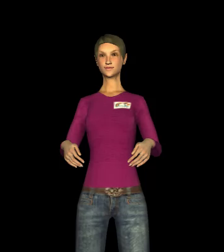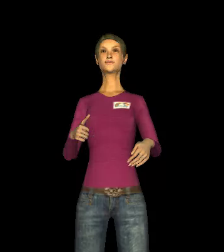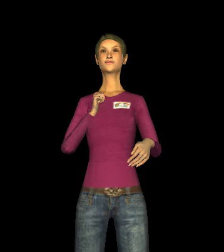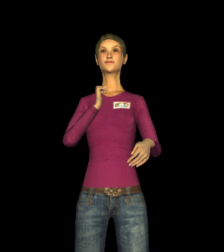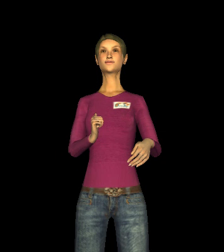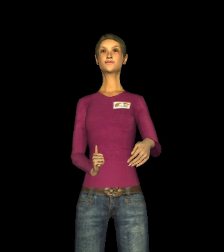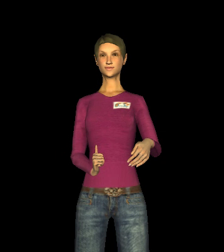حقيبة كتف